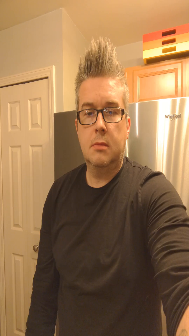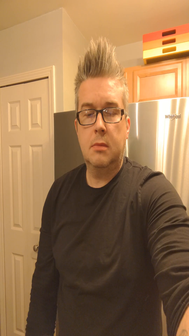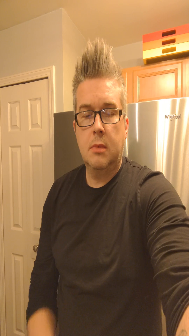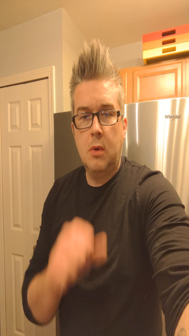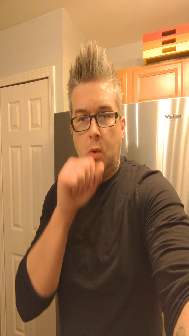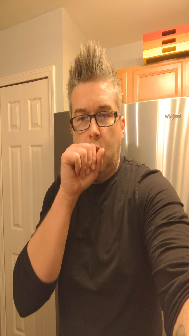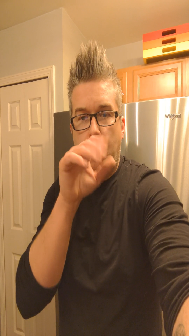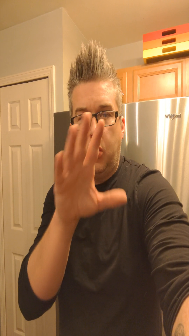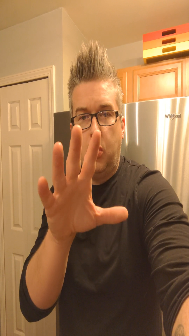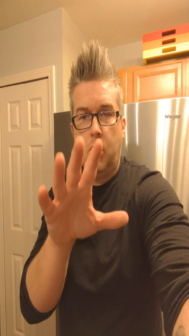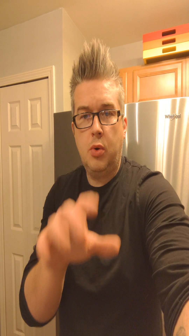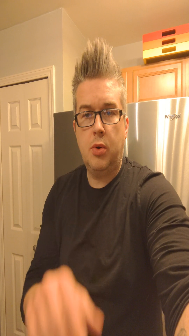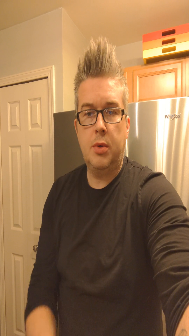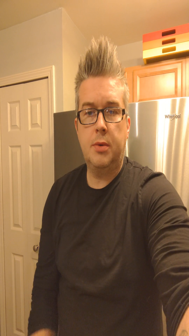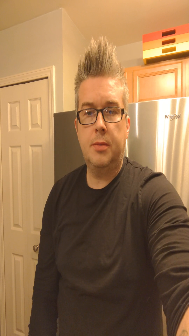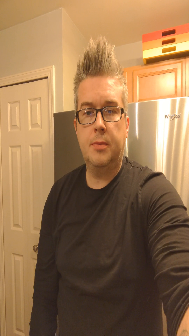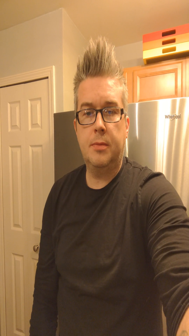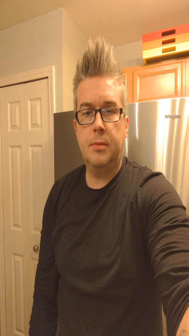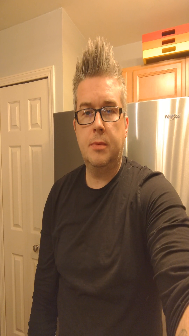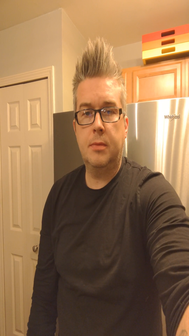blow